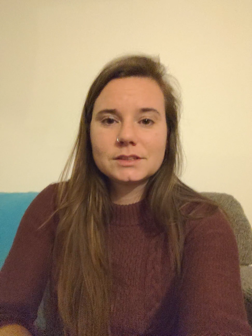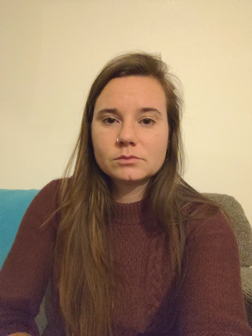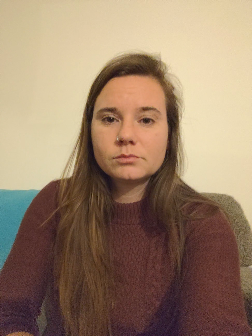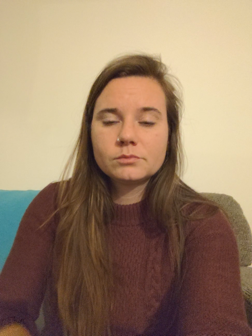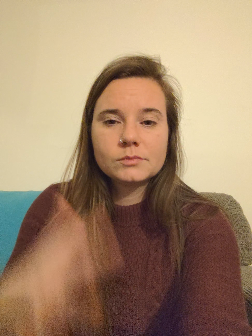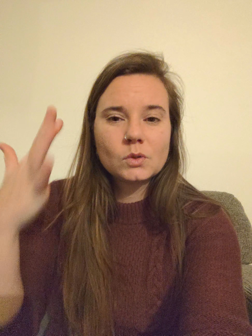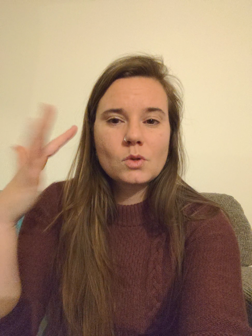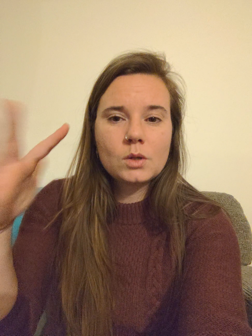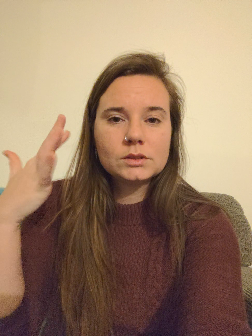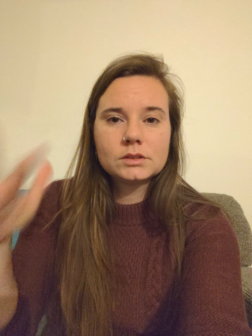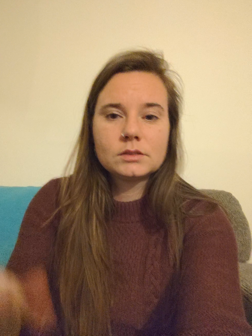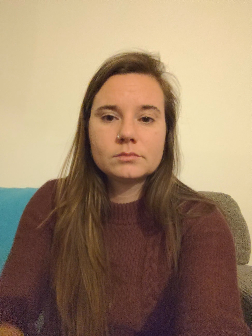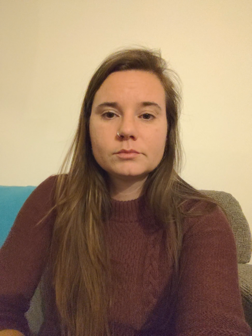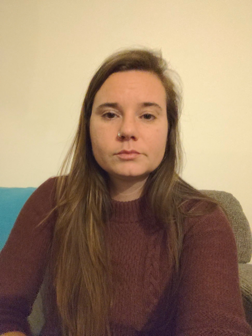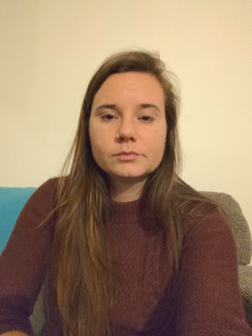noisy